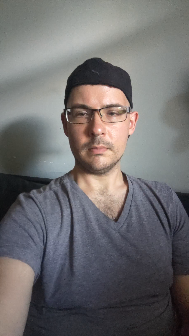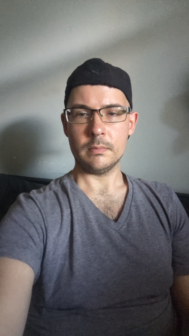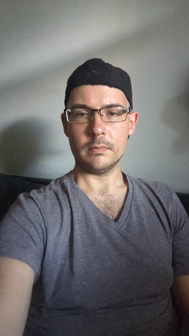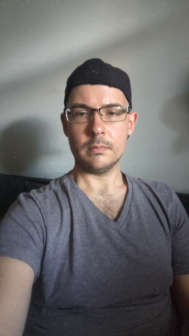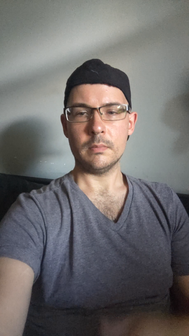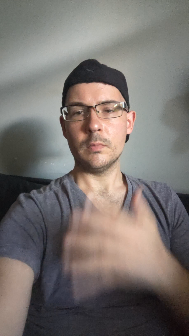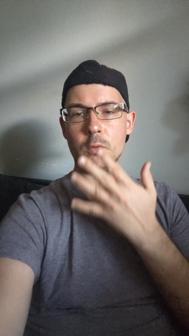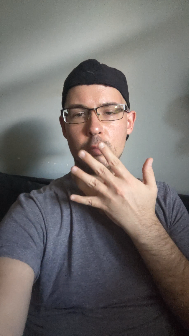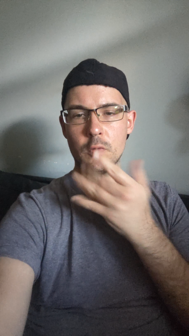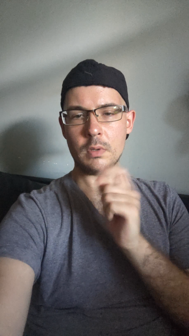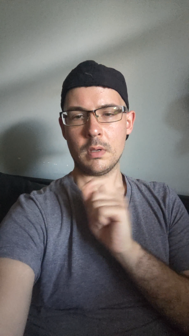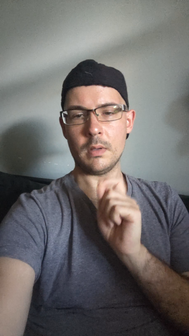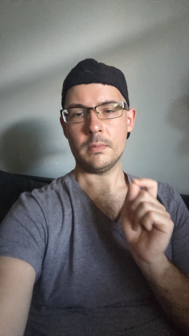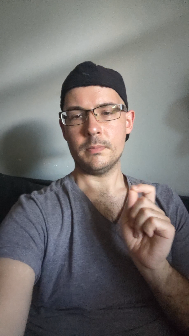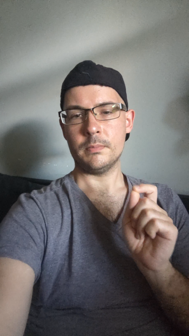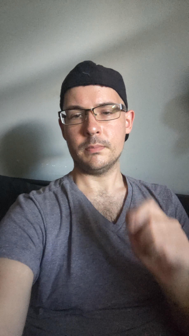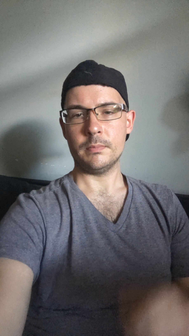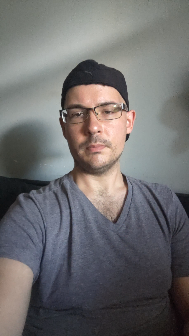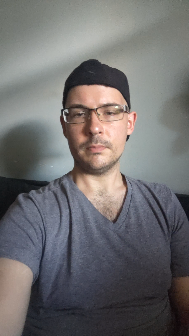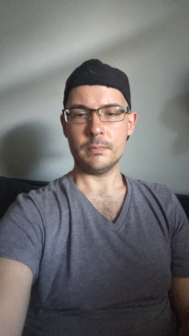crayon